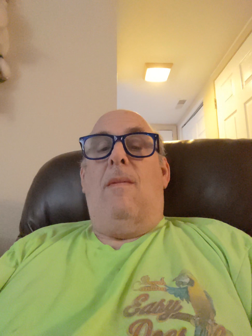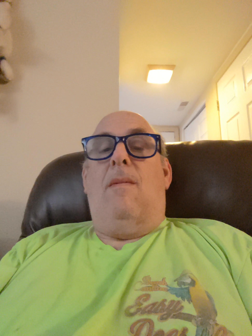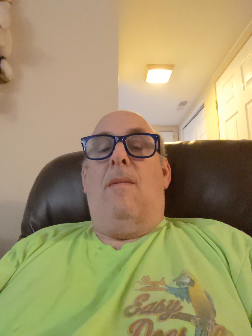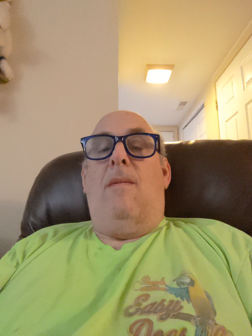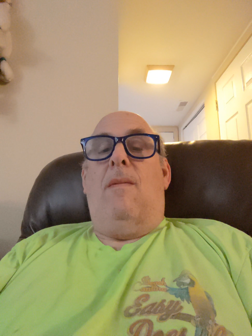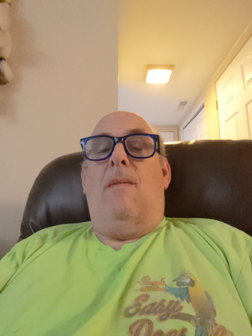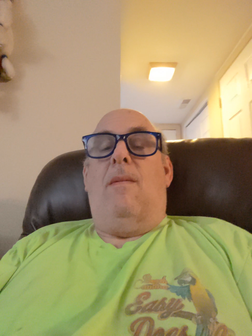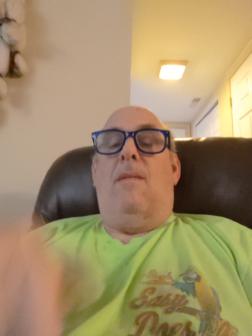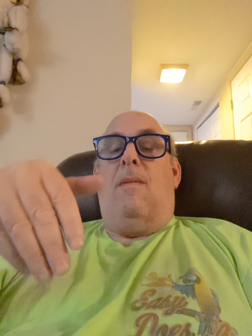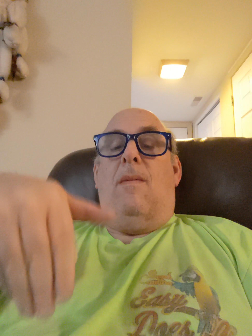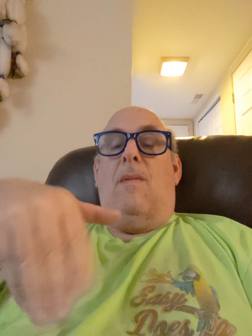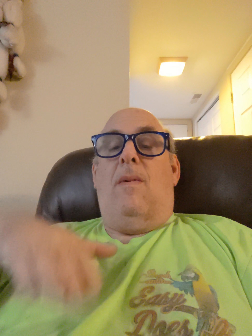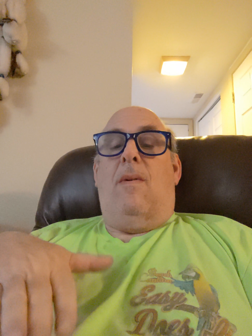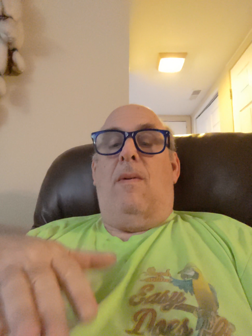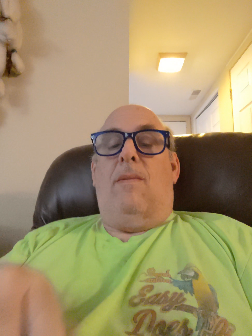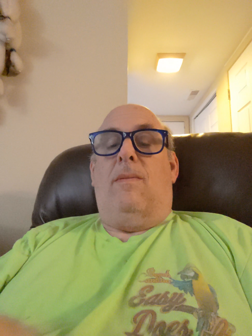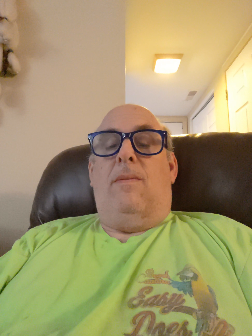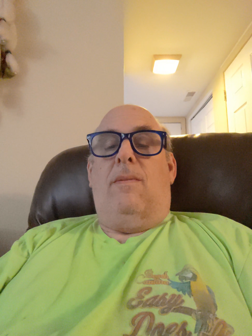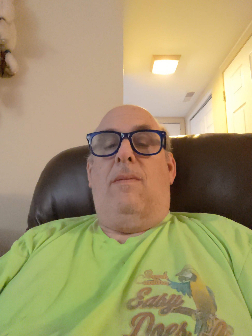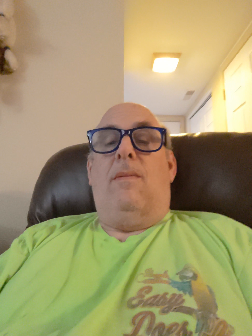underwear